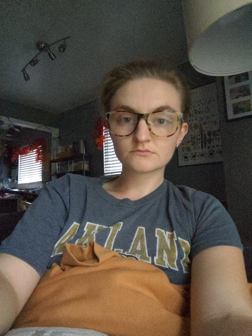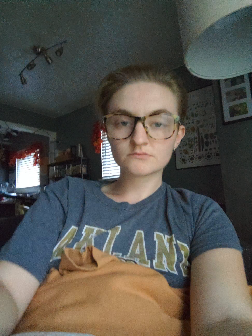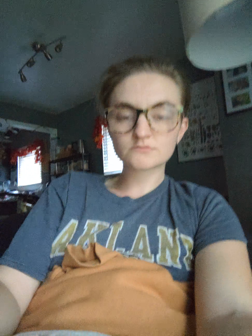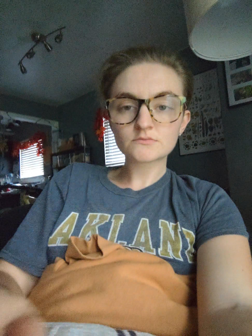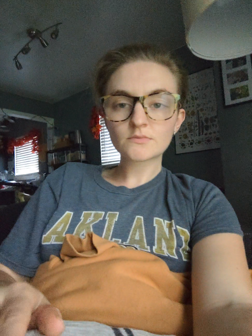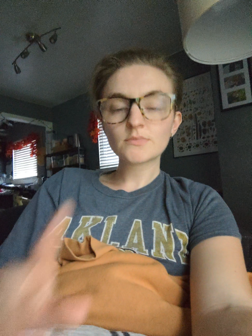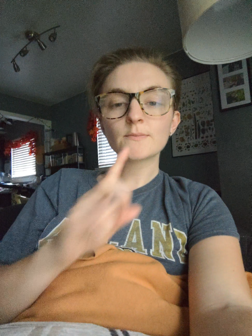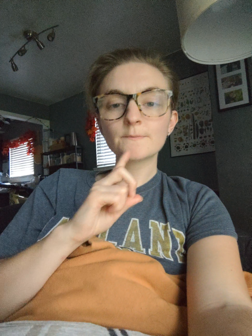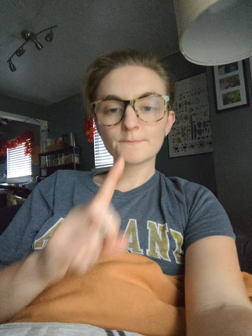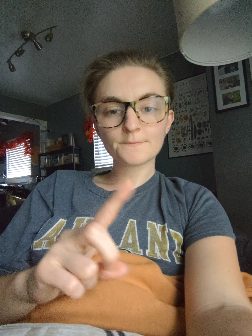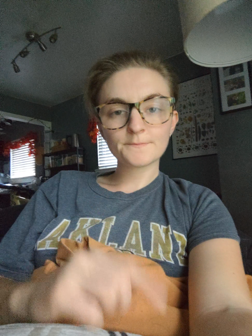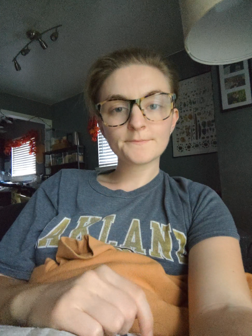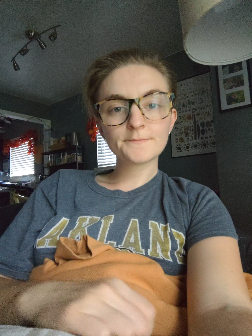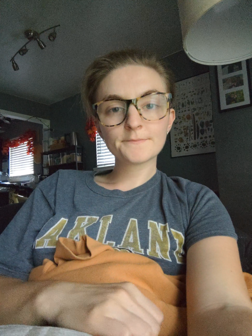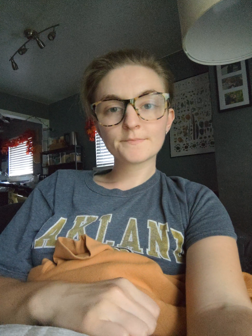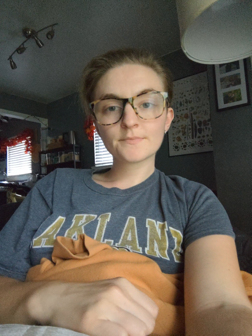is